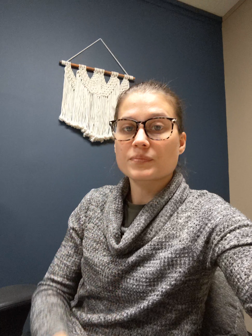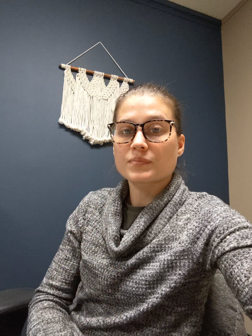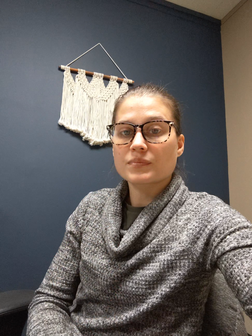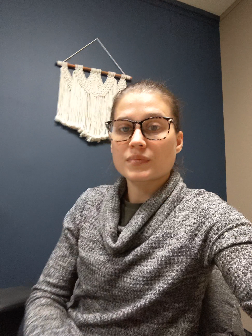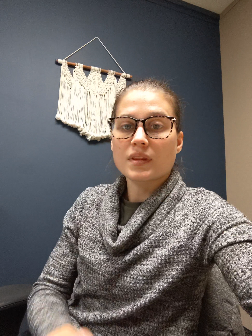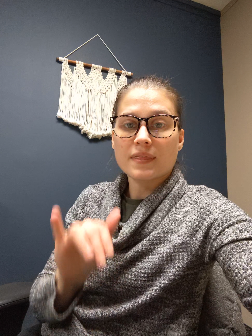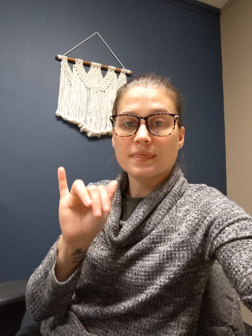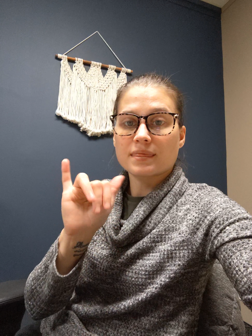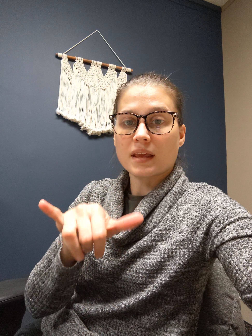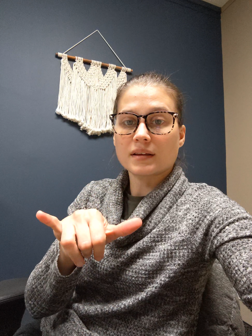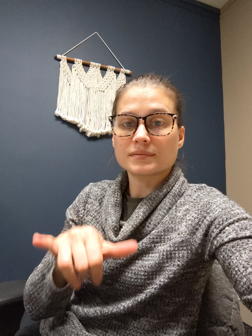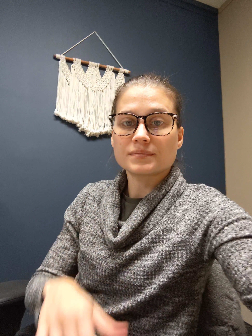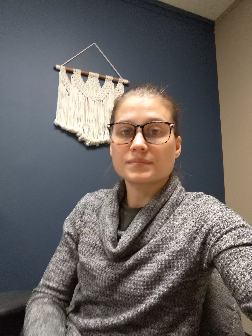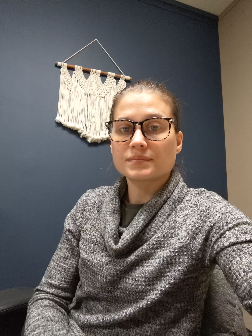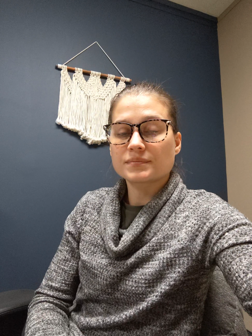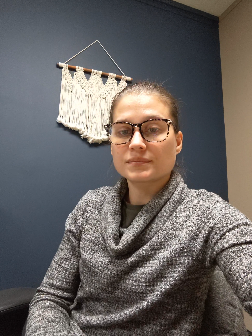that